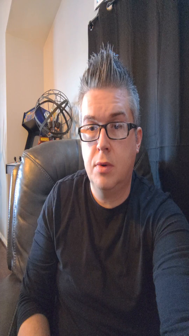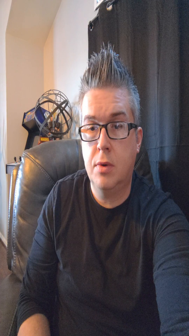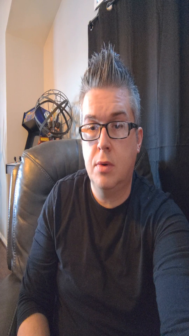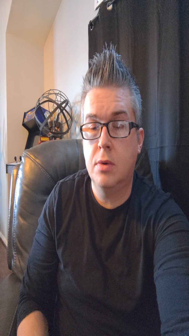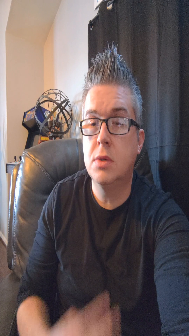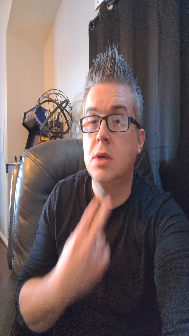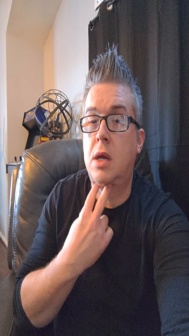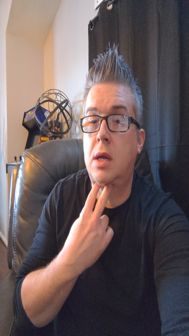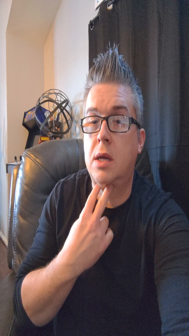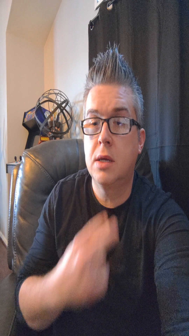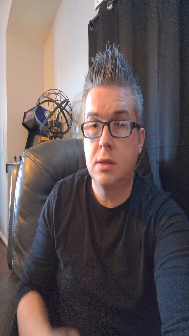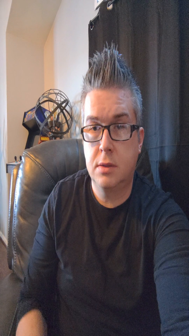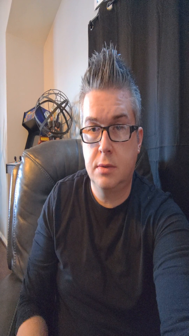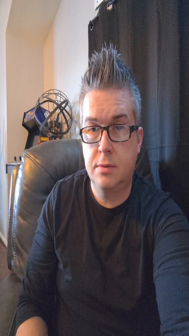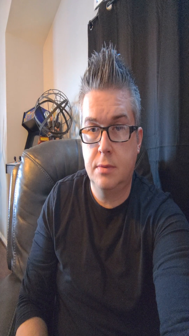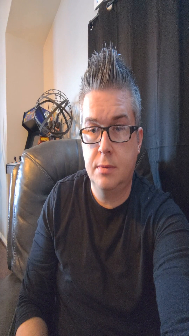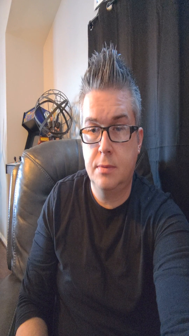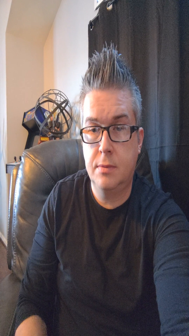stuck